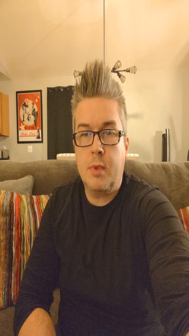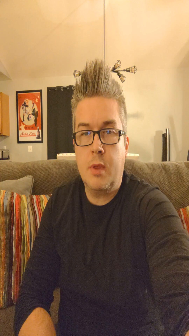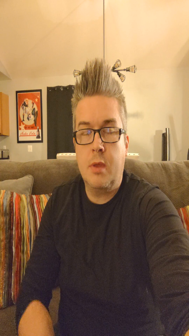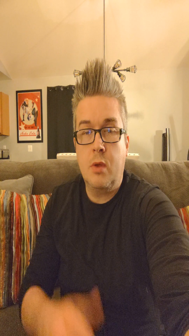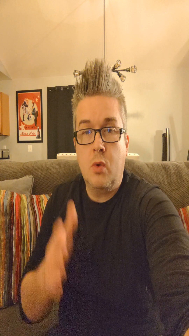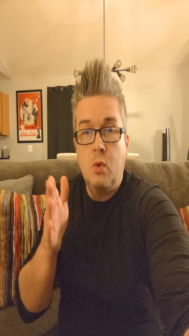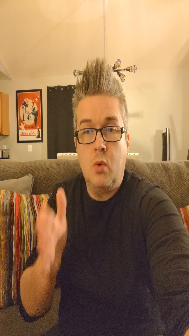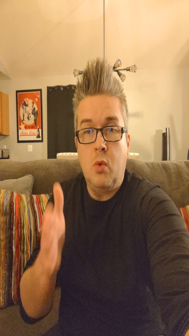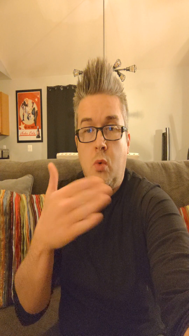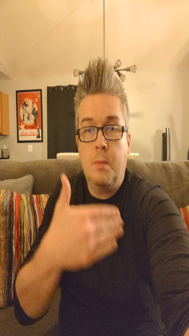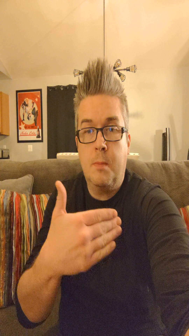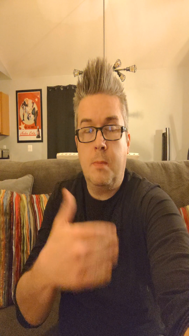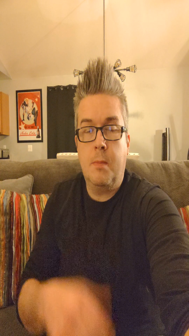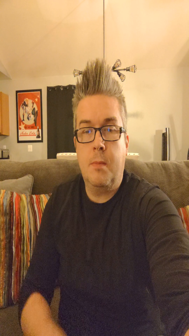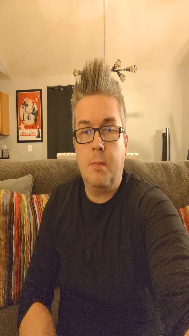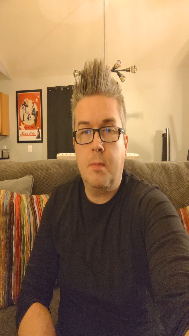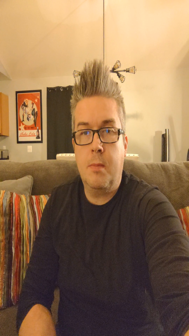room